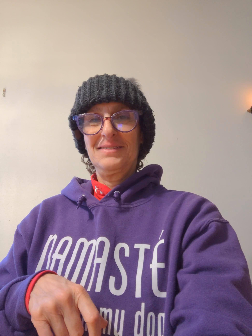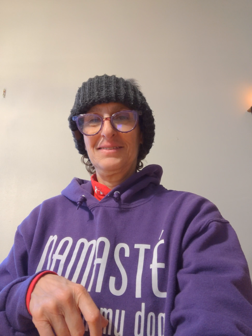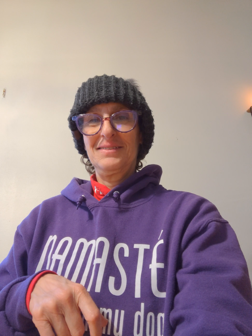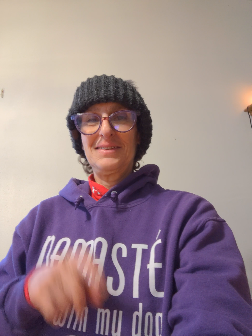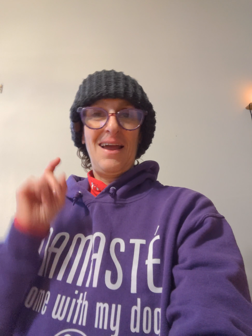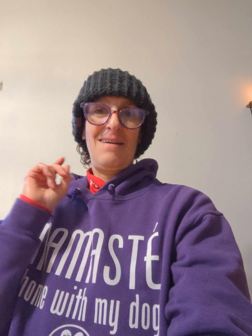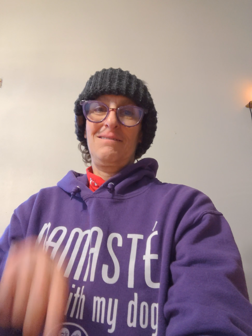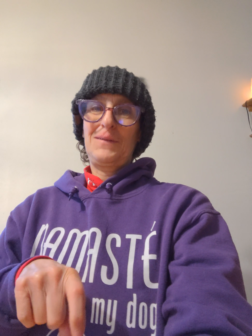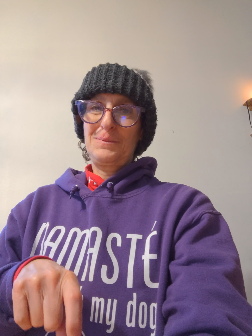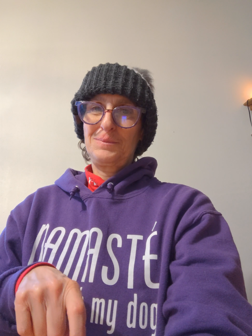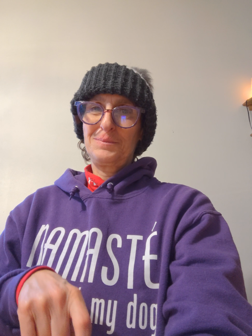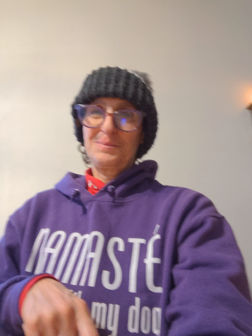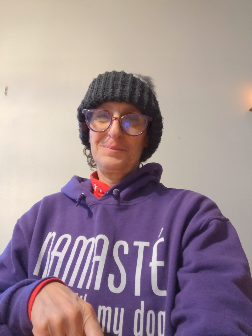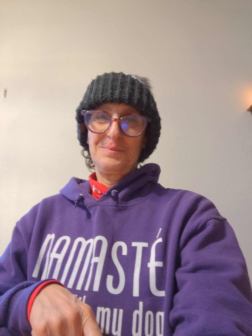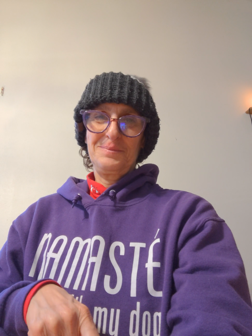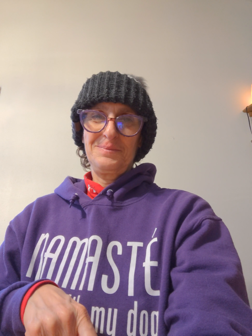have to